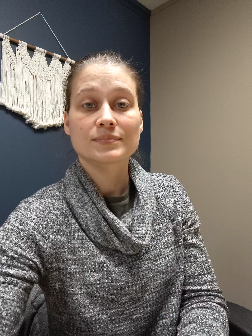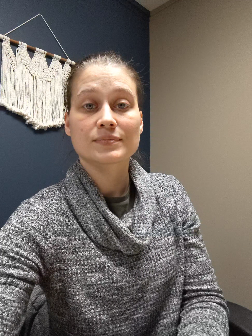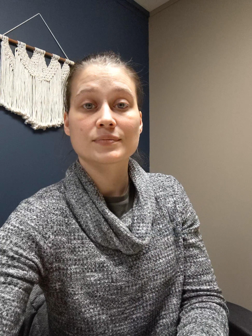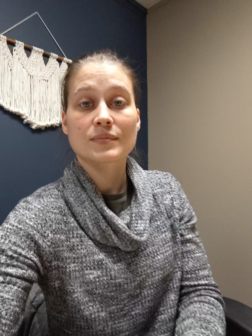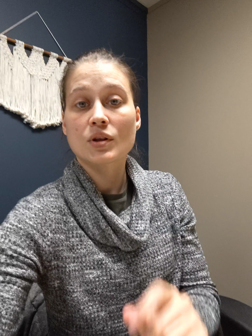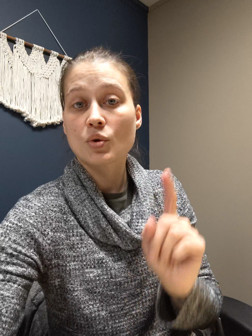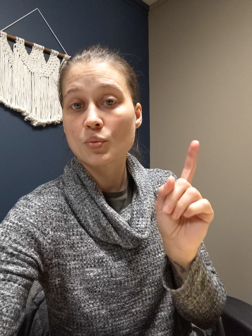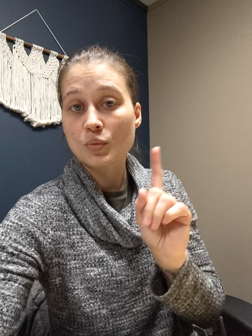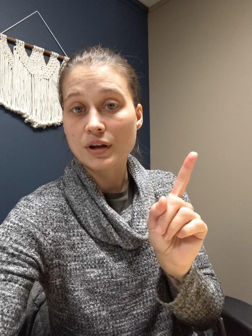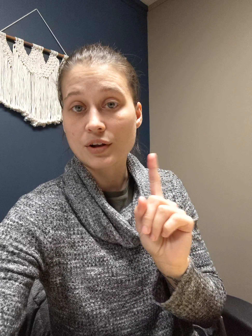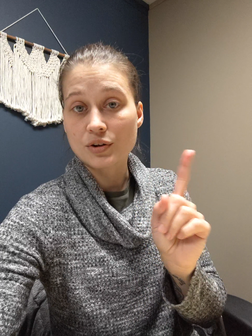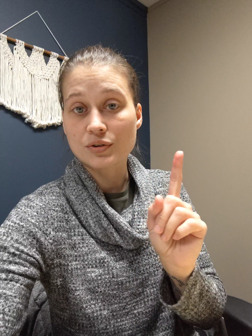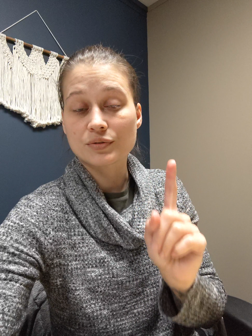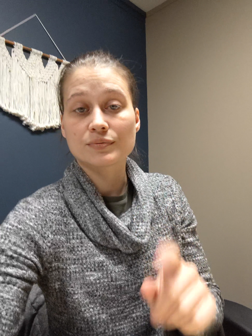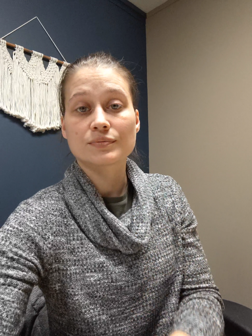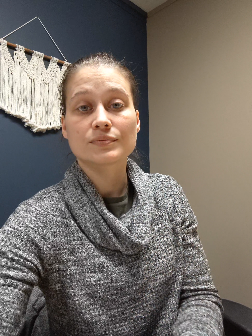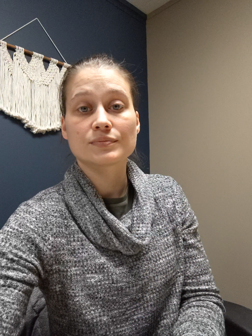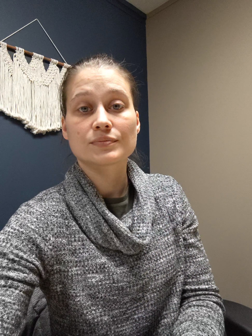where